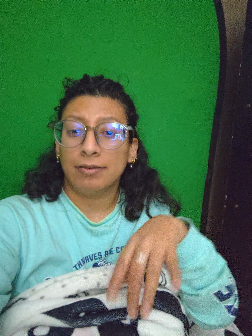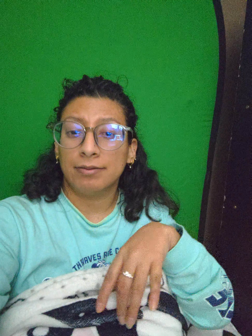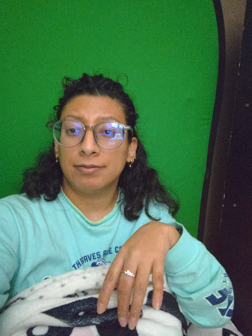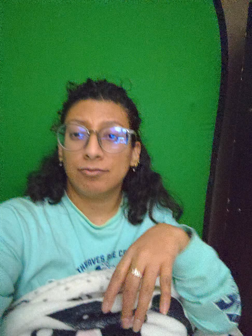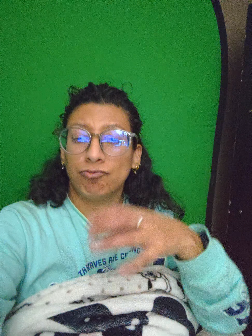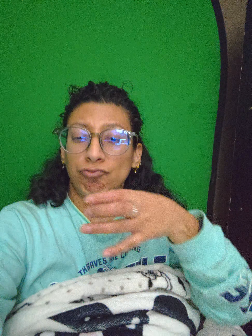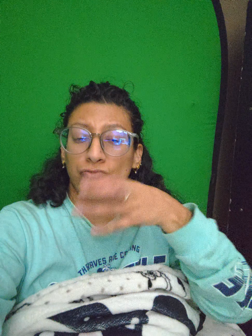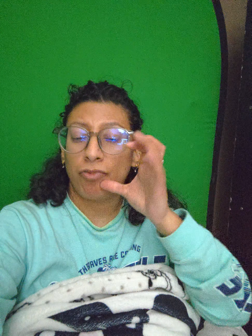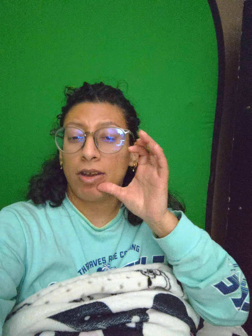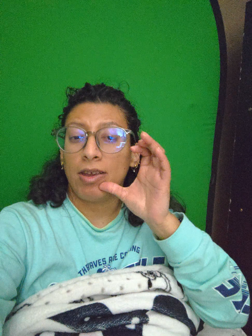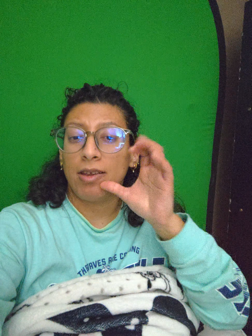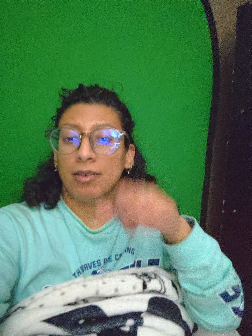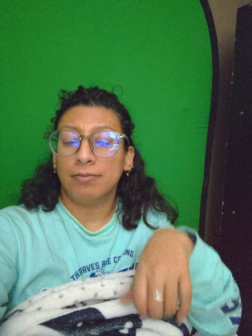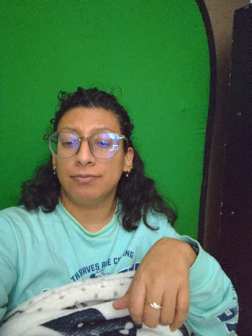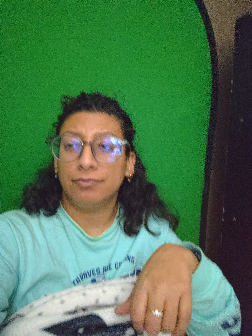drink